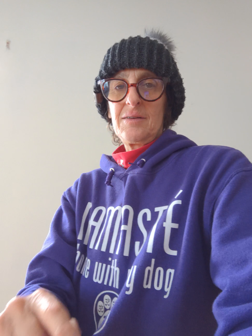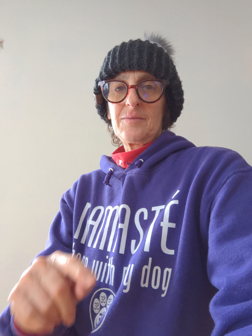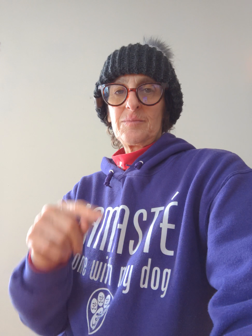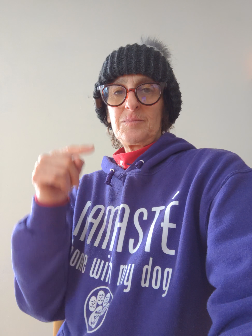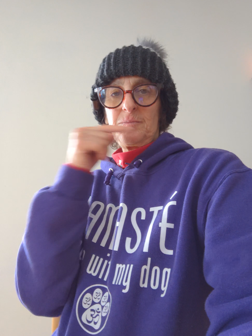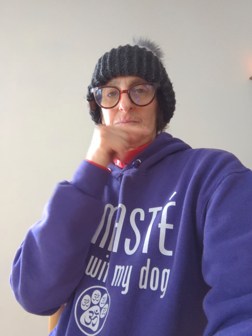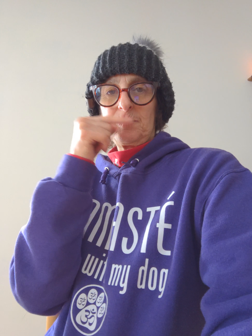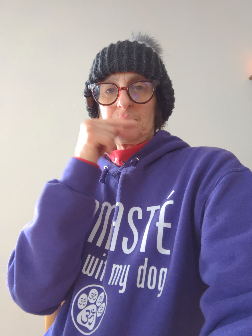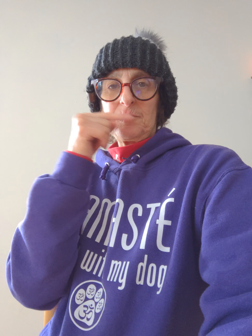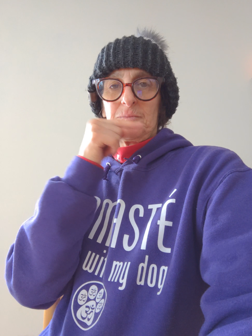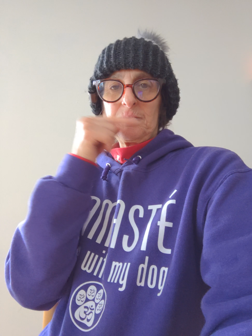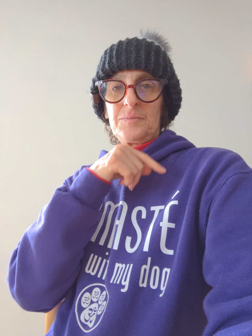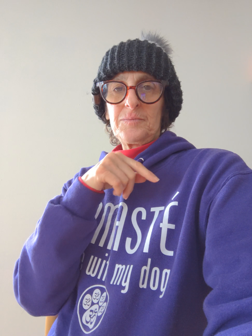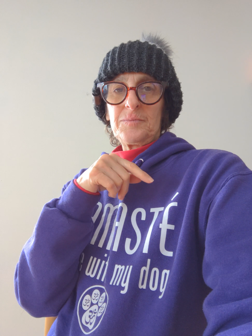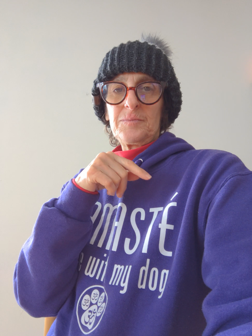toothbrush